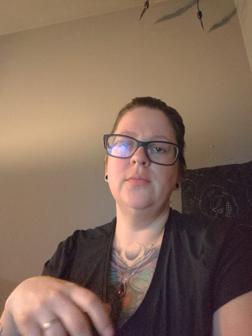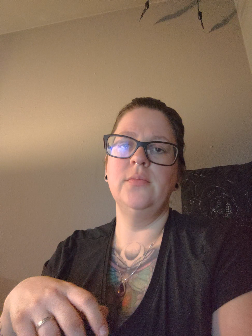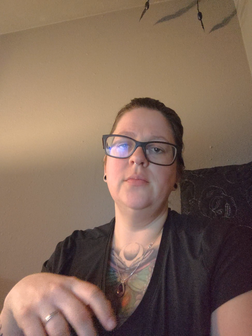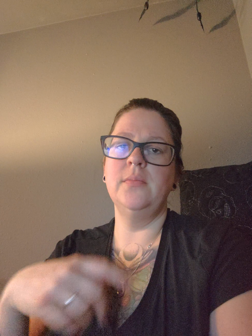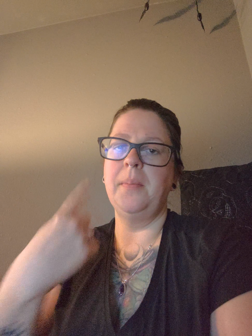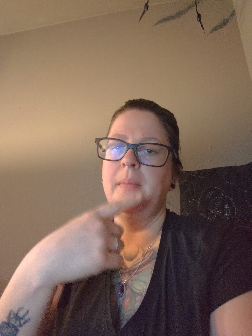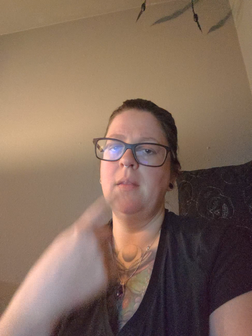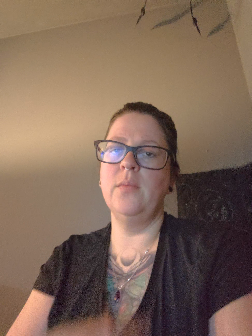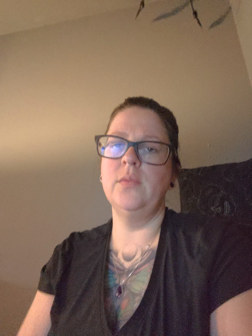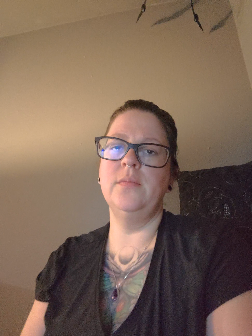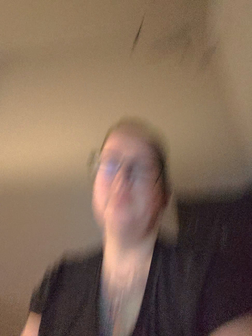mouth